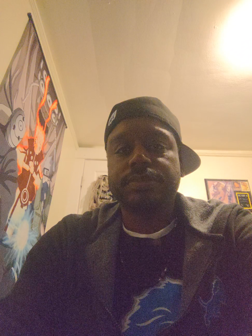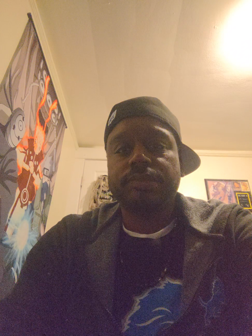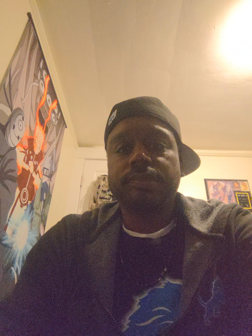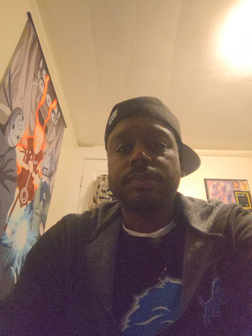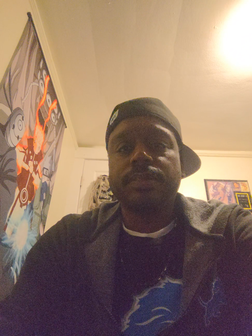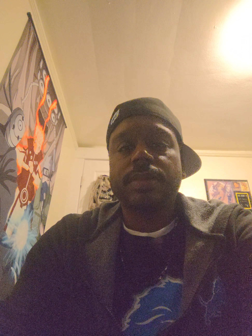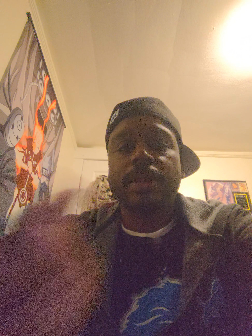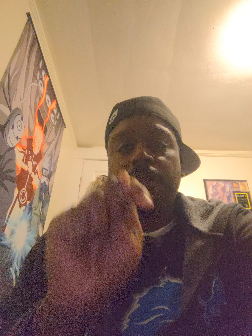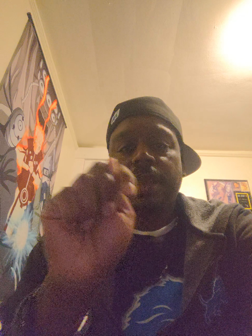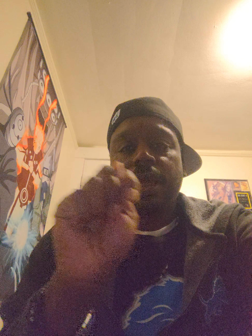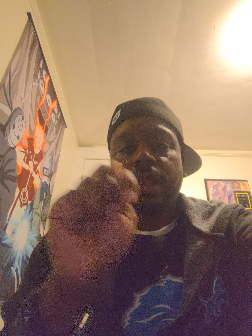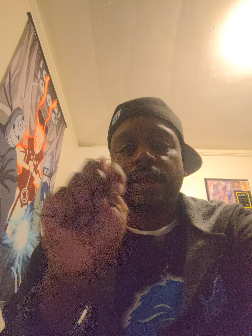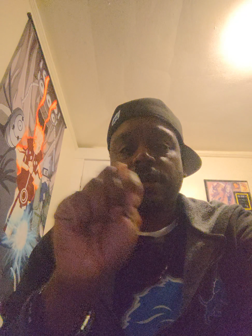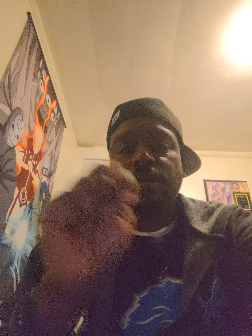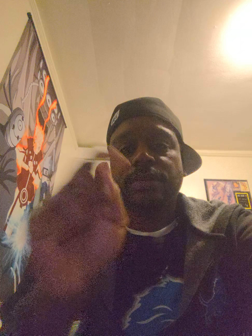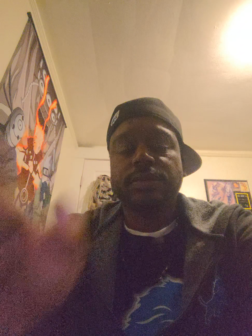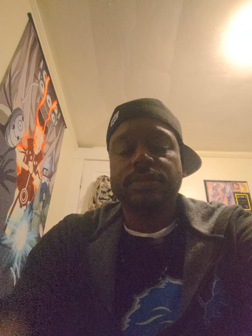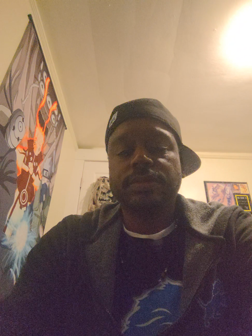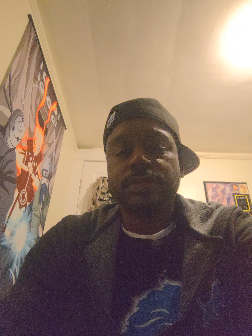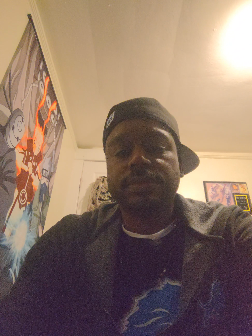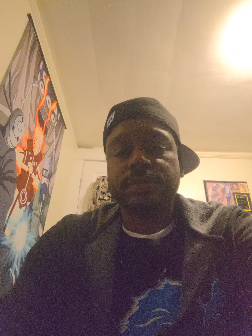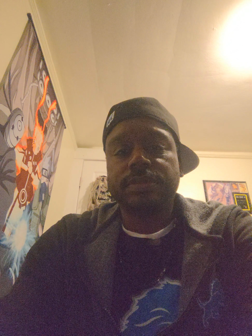potty